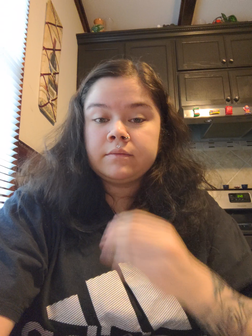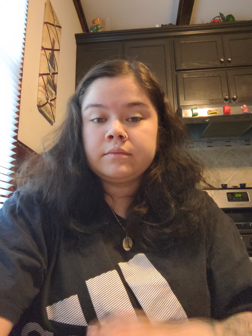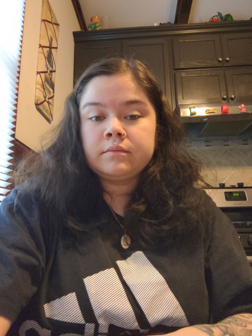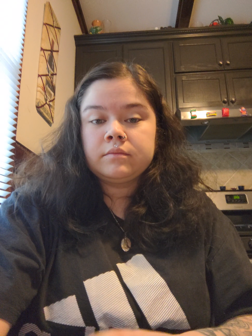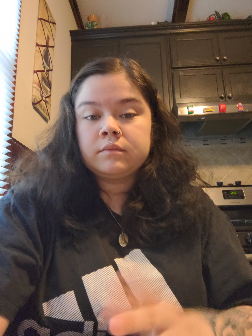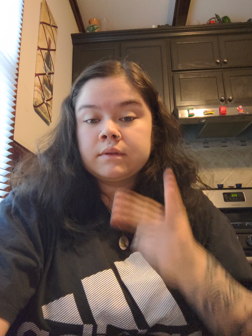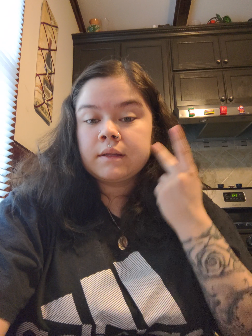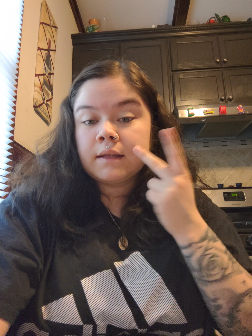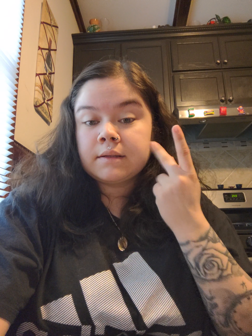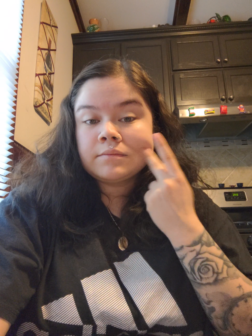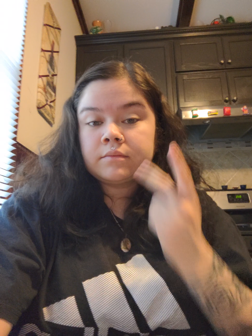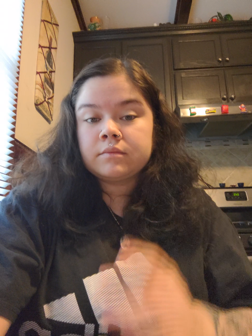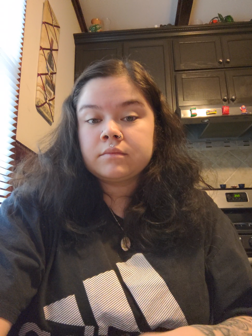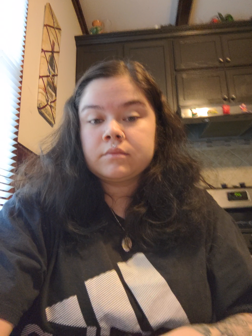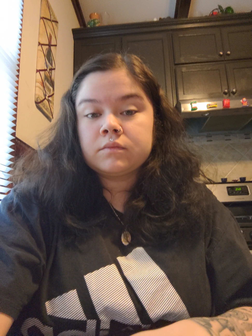kitty